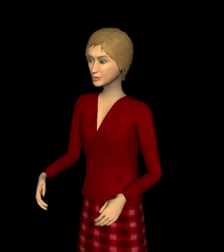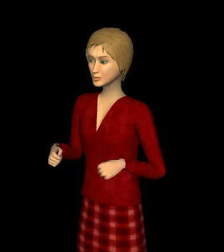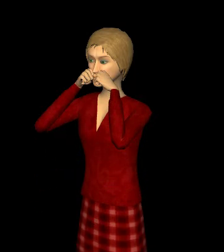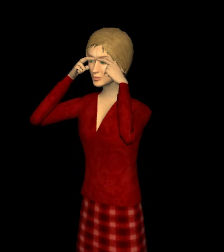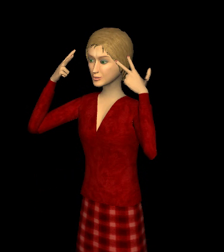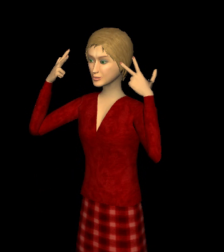قط